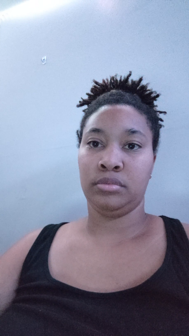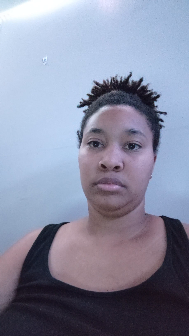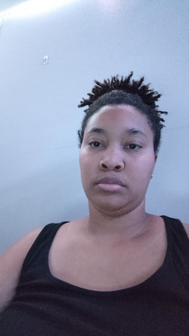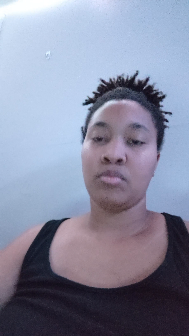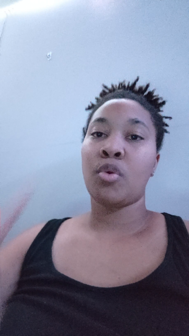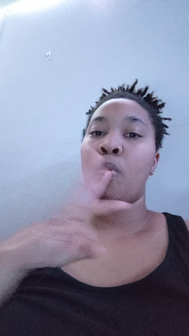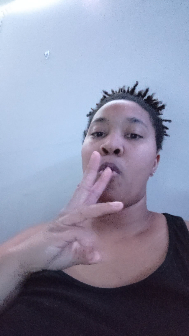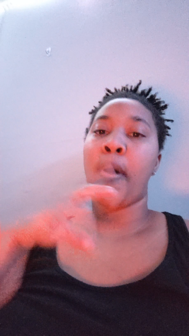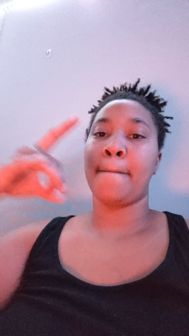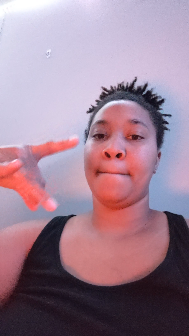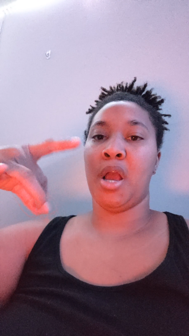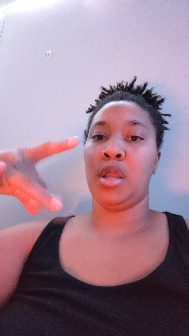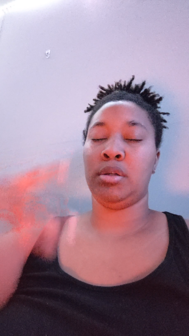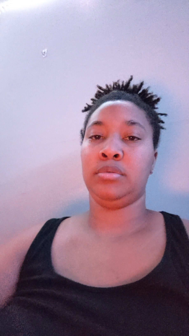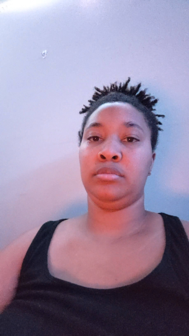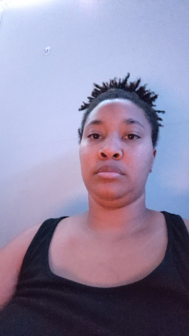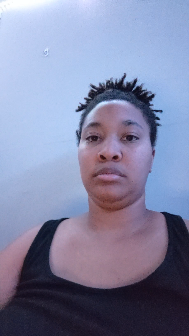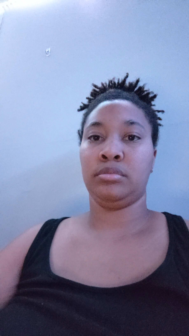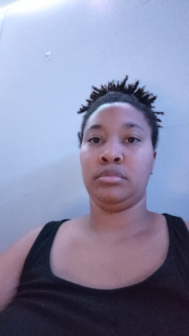melon